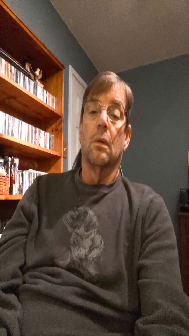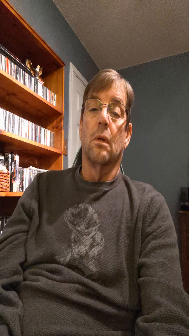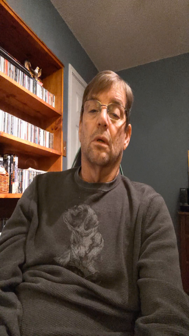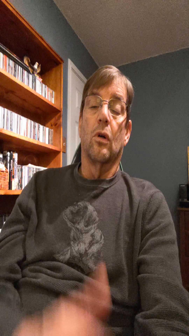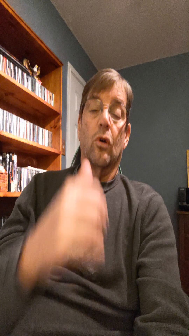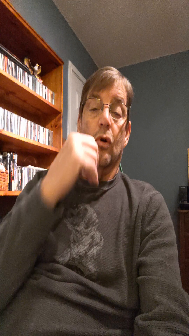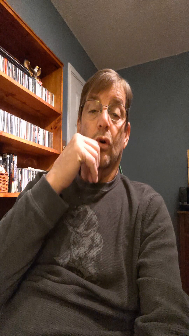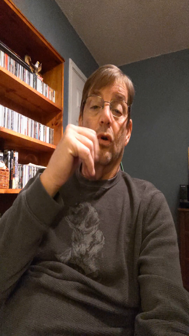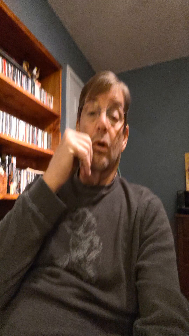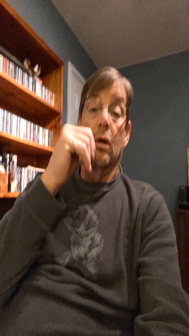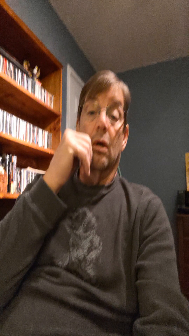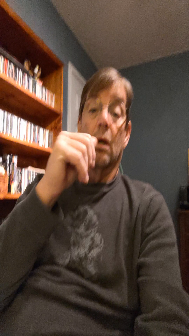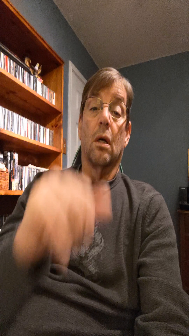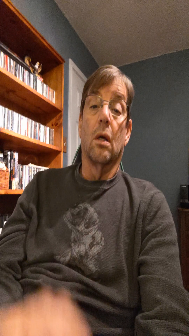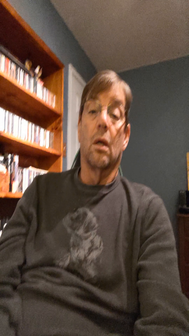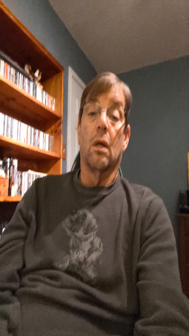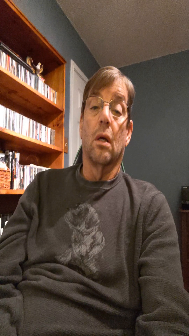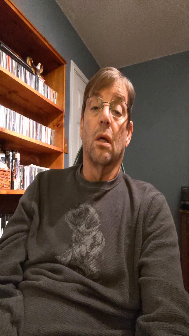girl